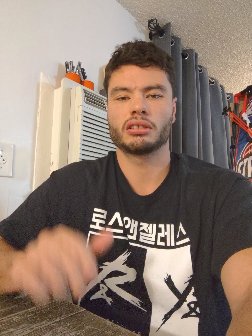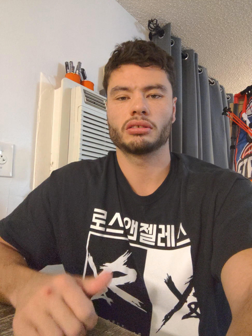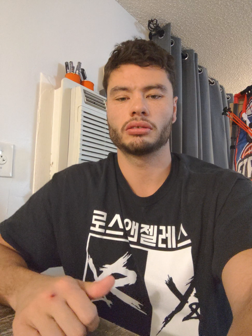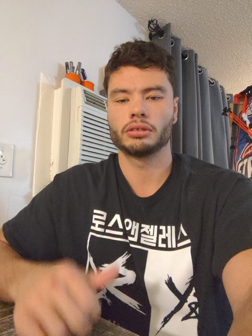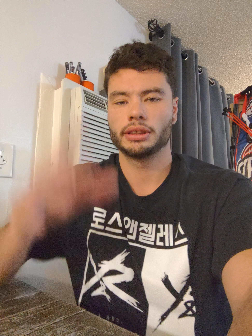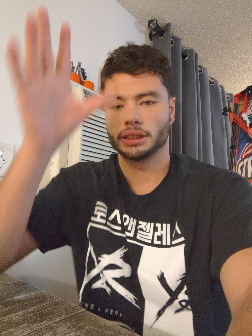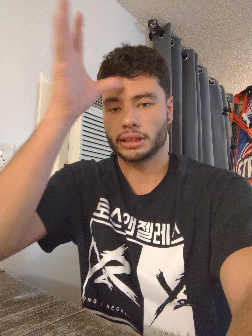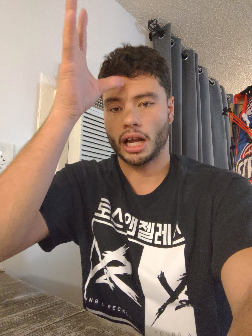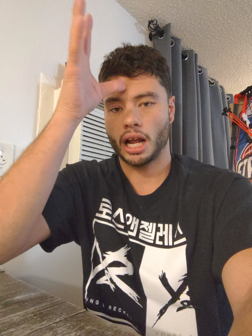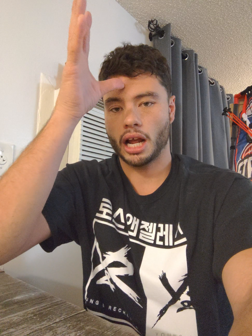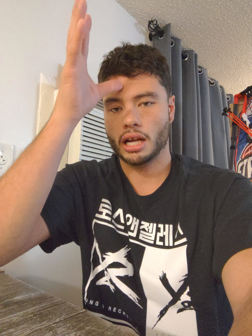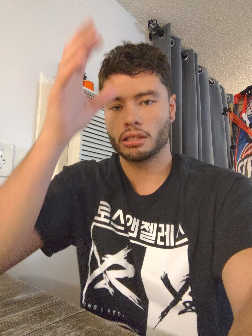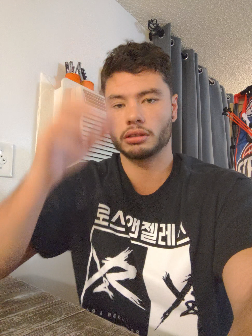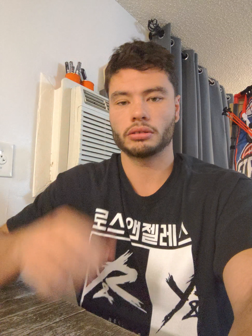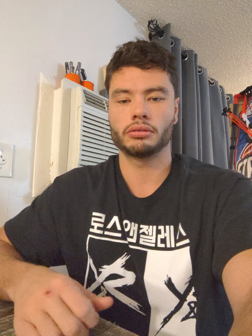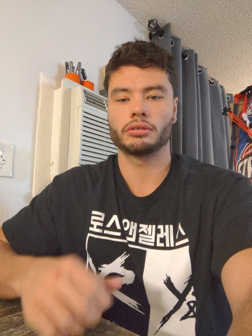dad